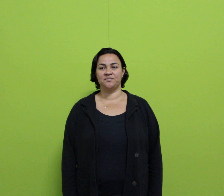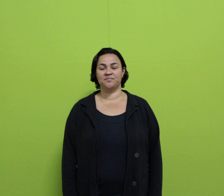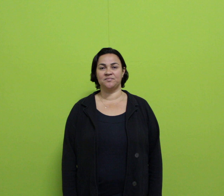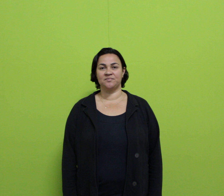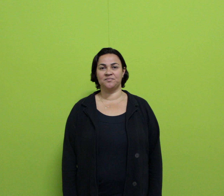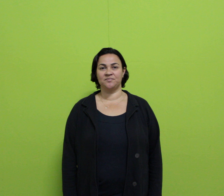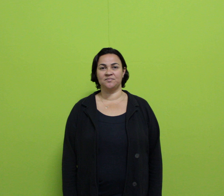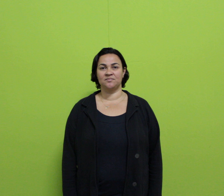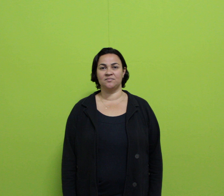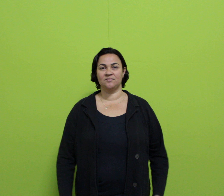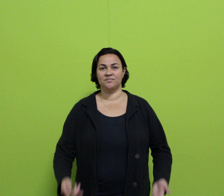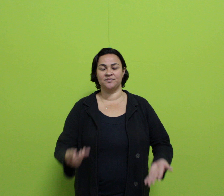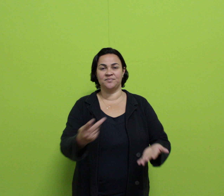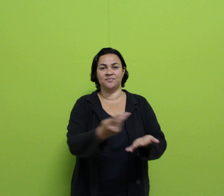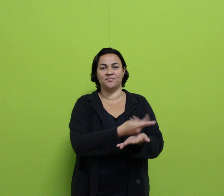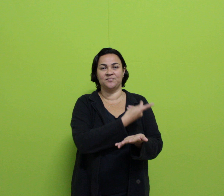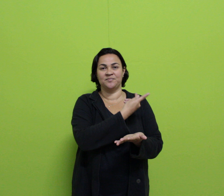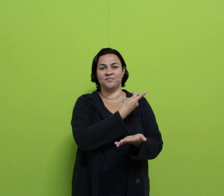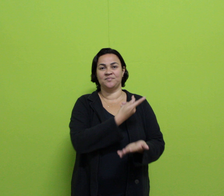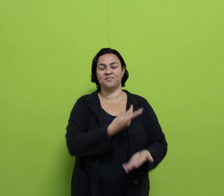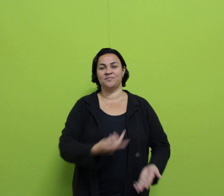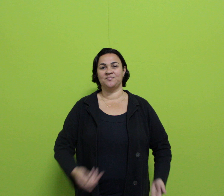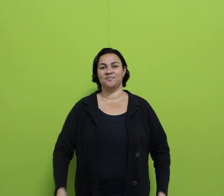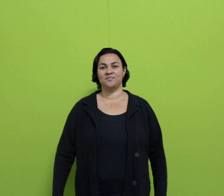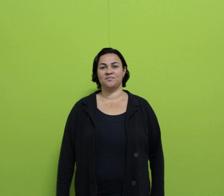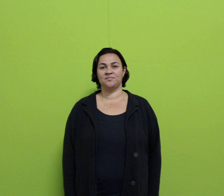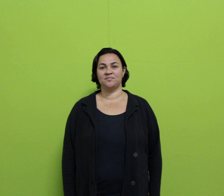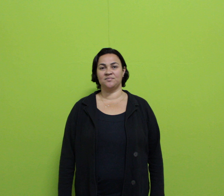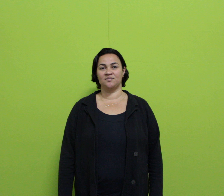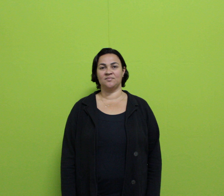acontecer